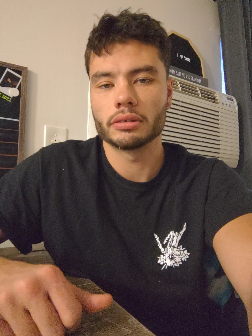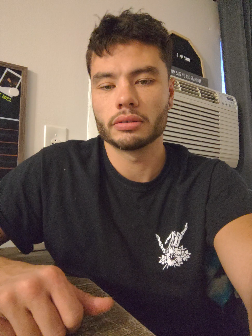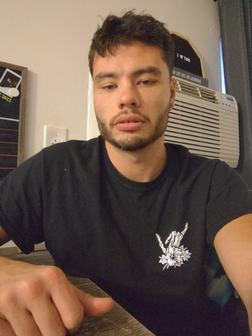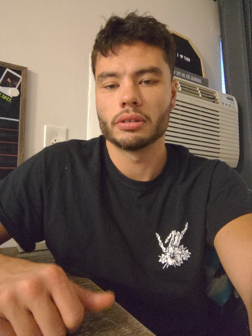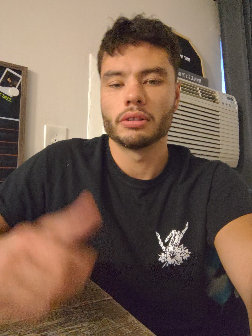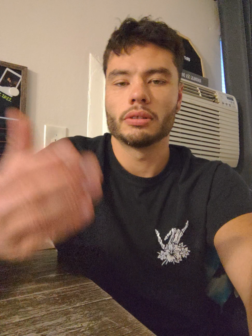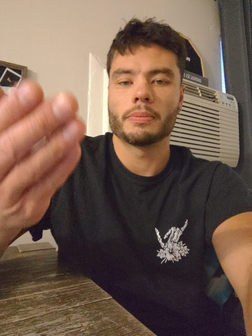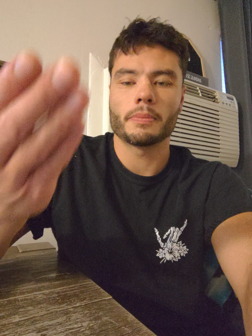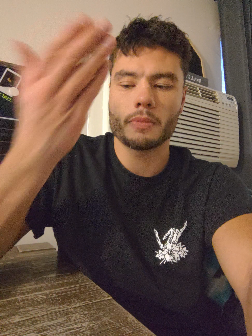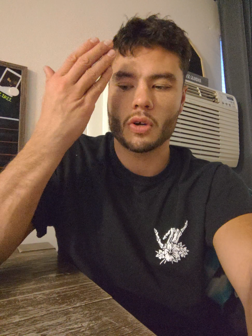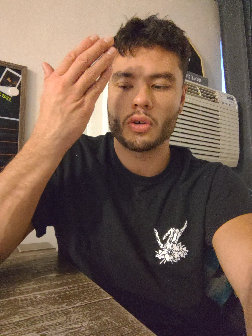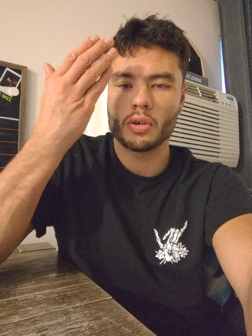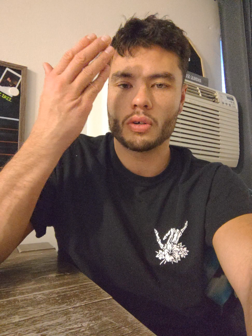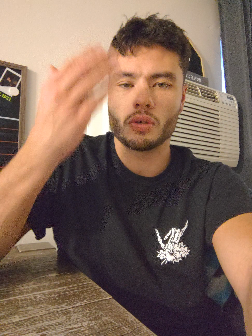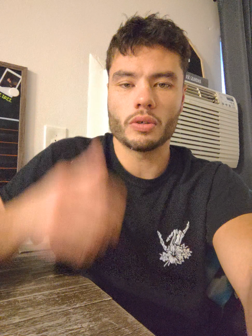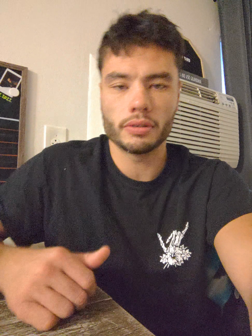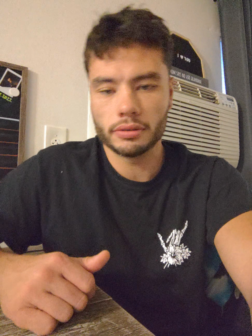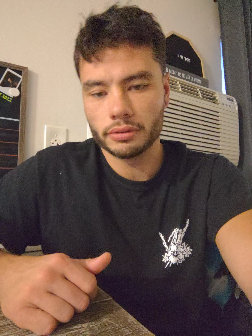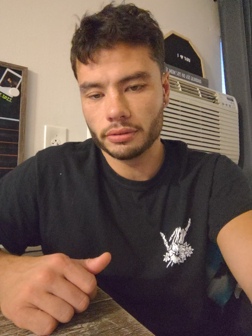morning